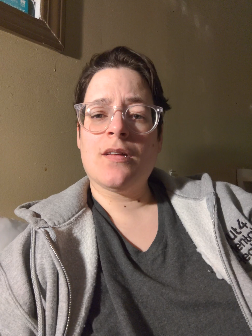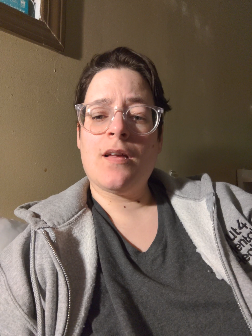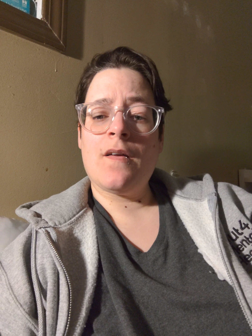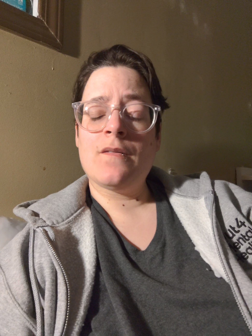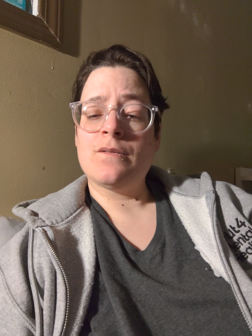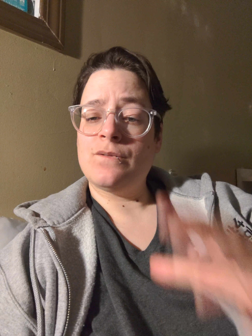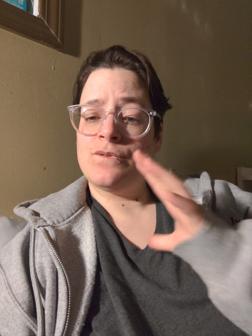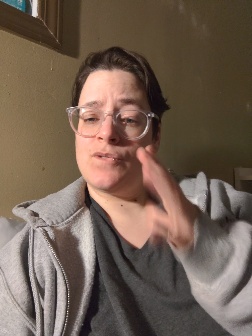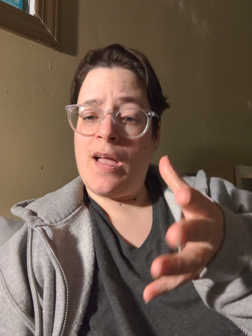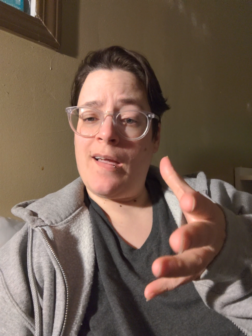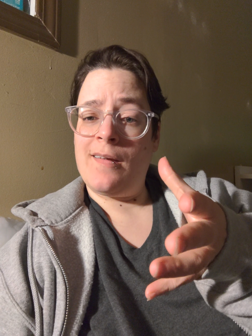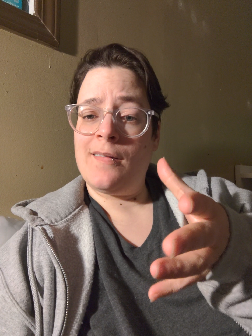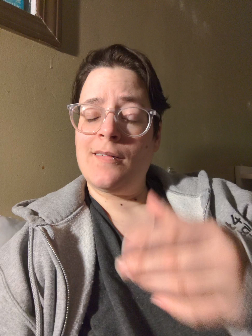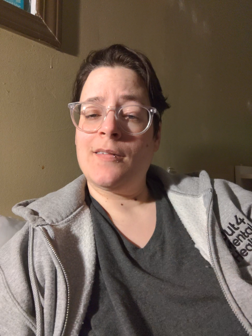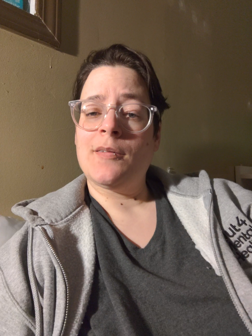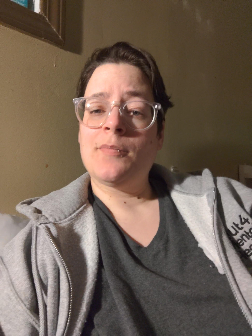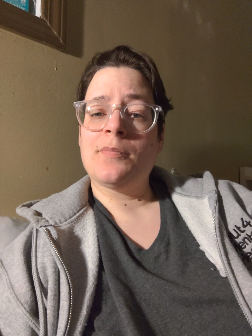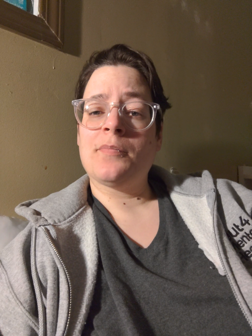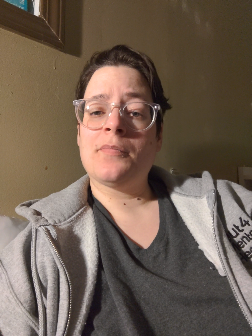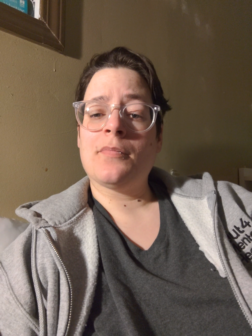fine